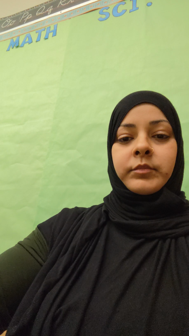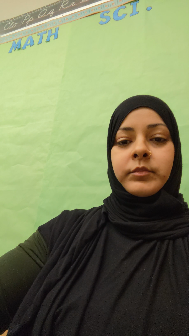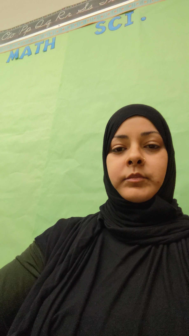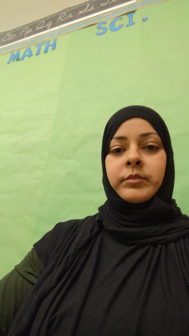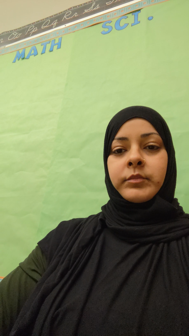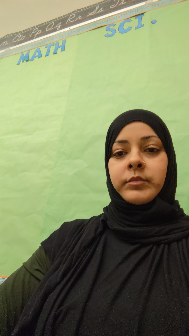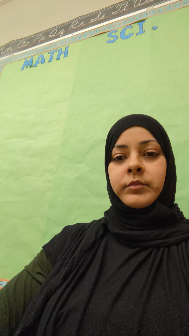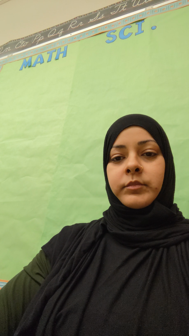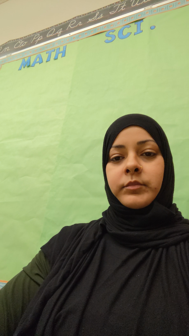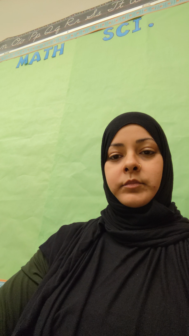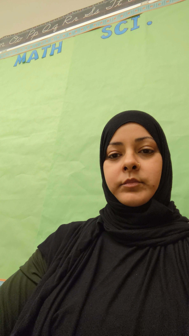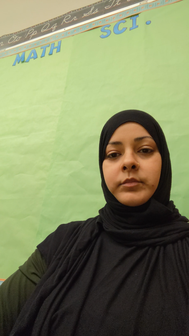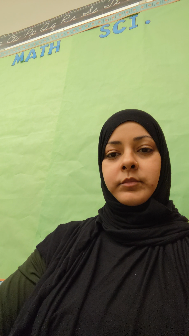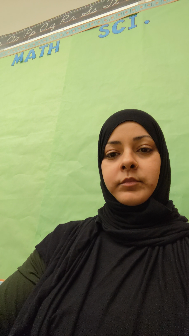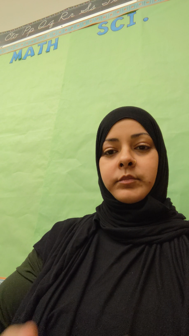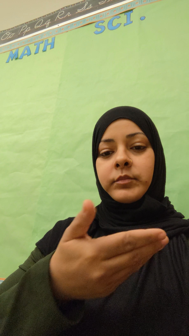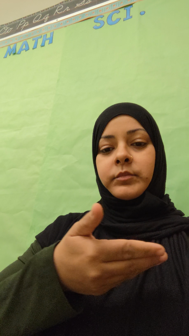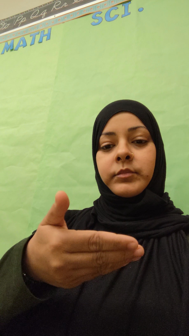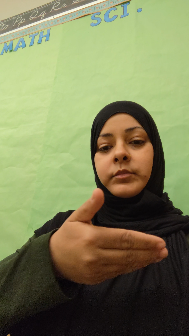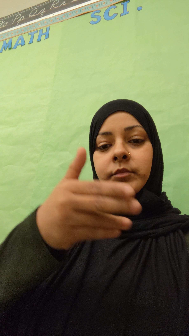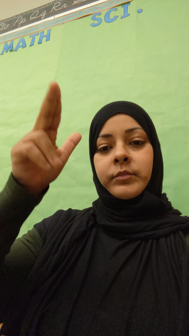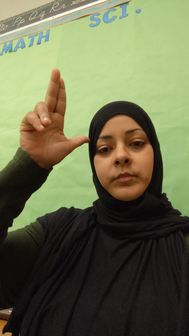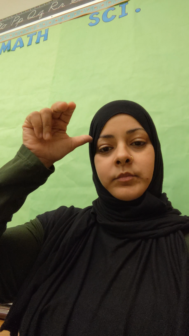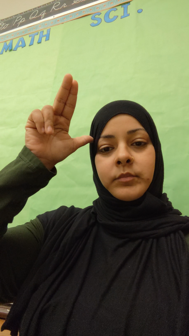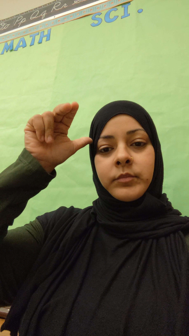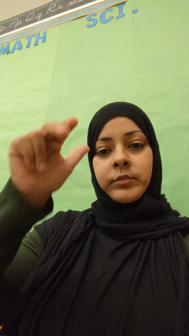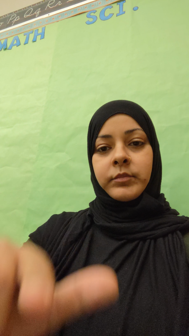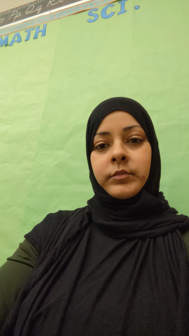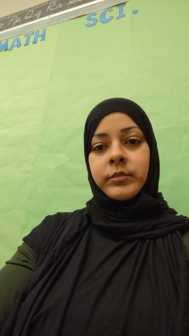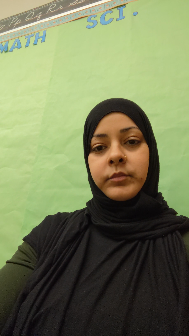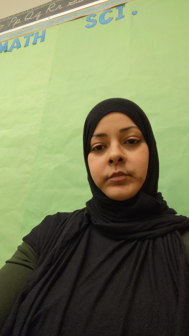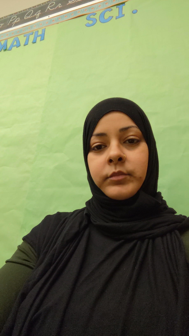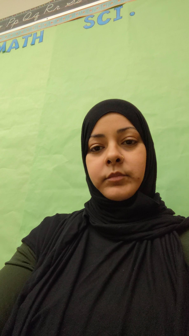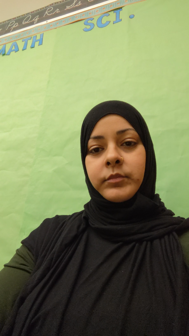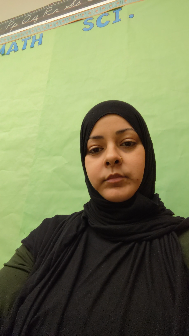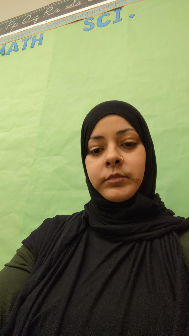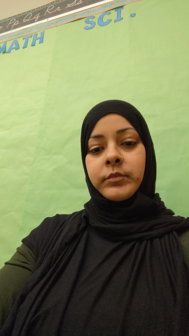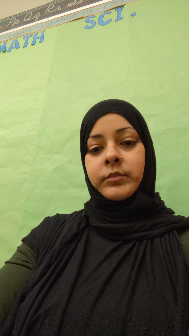pony